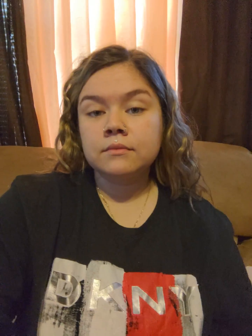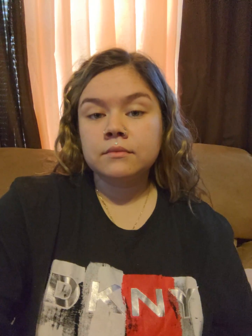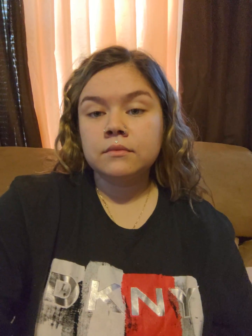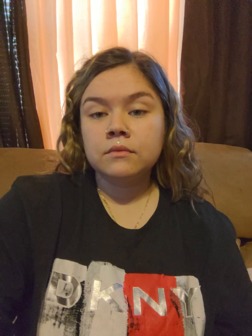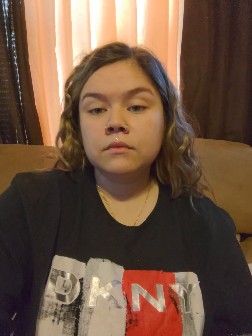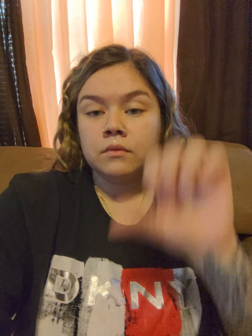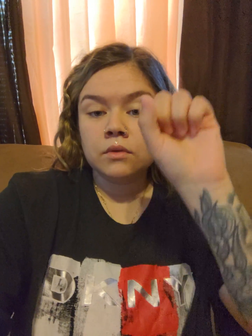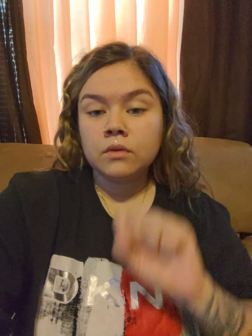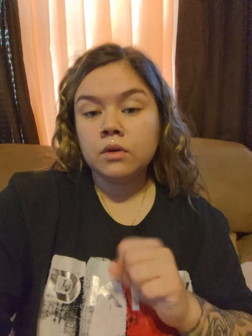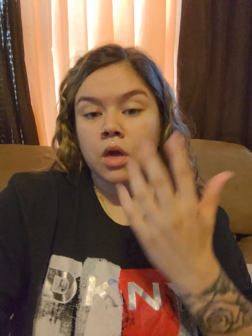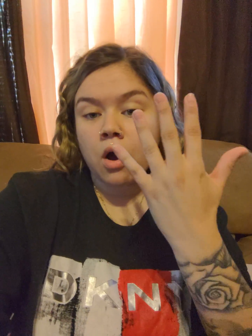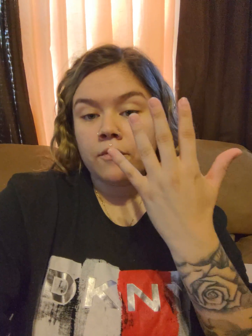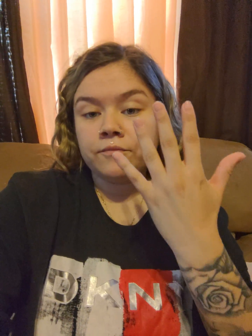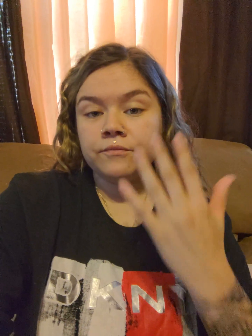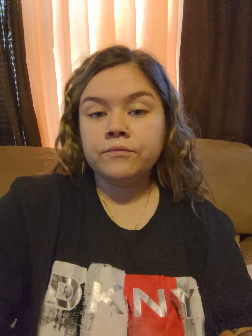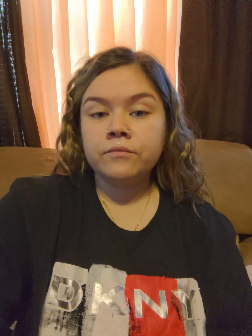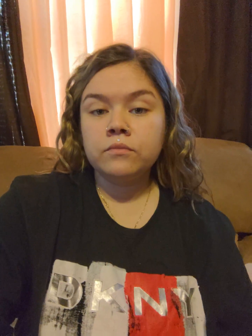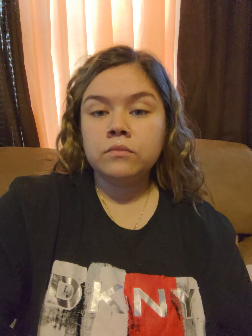gloves